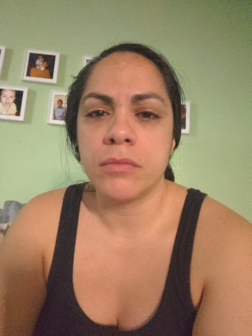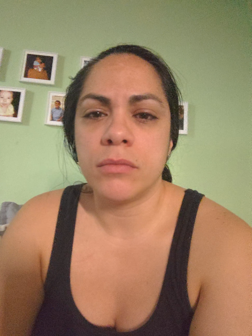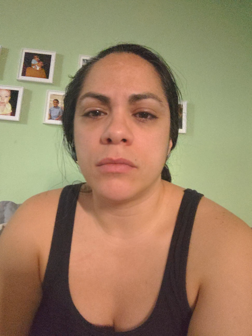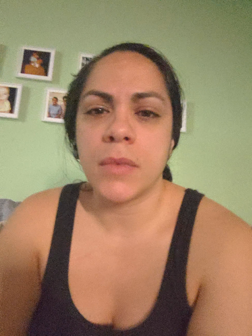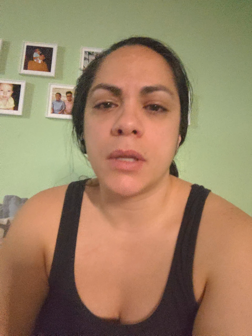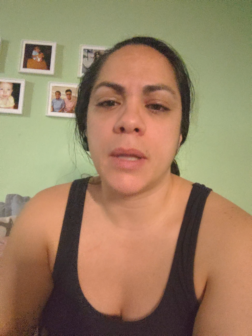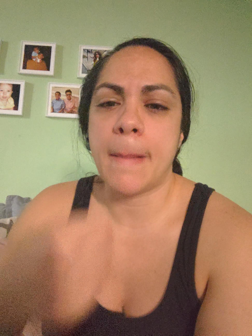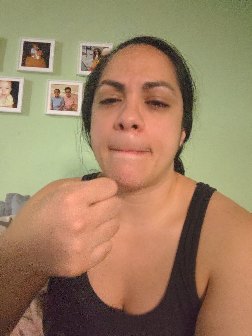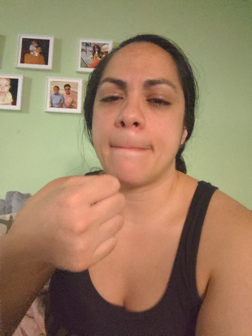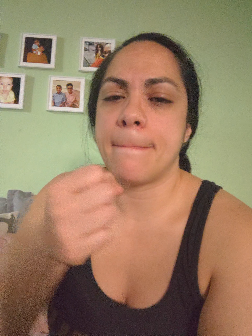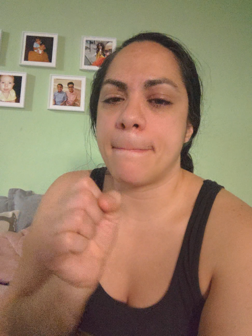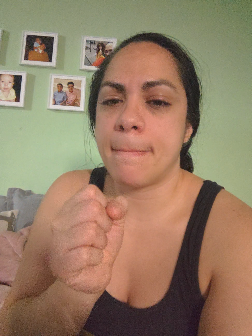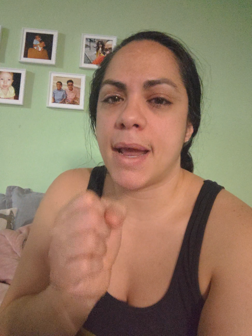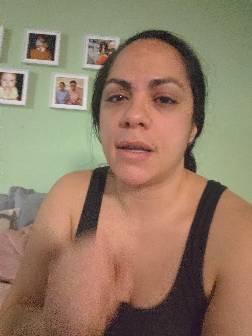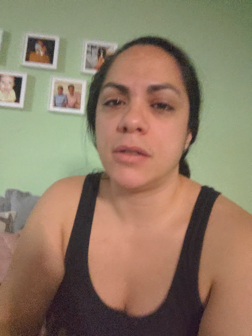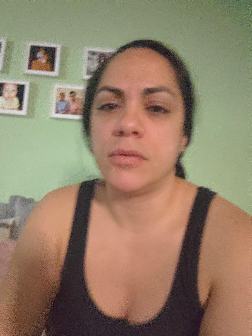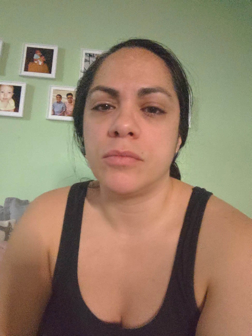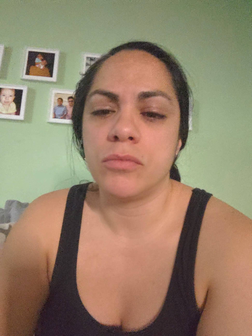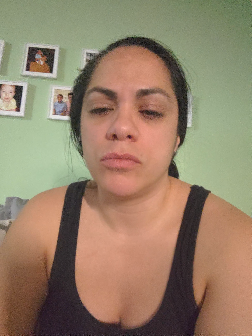make